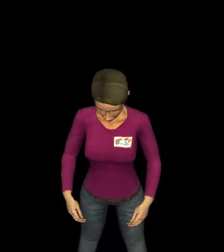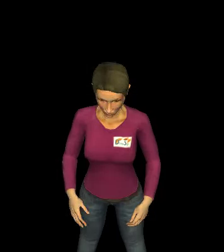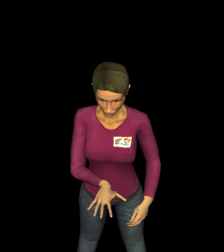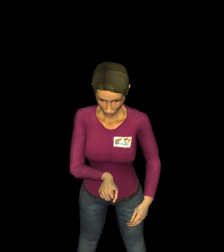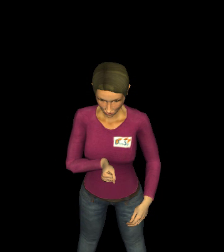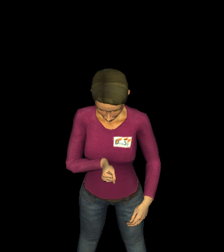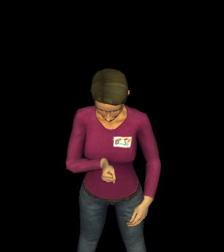يأخذ